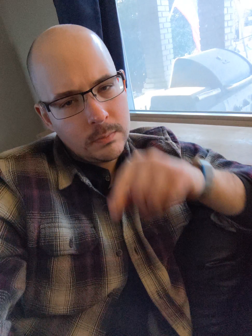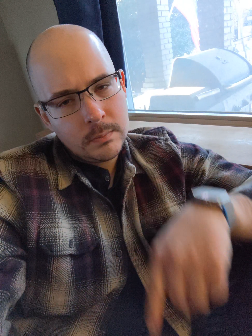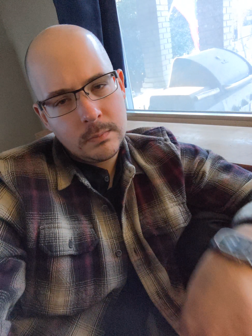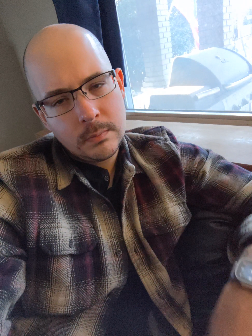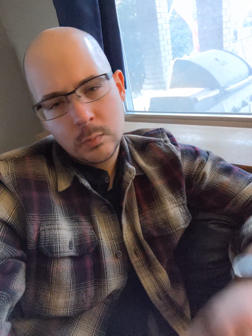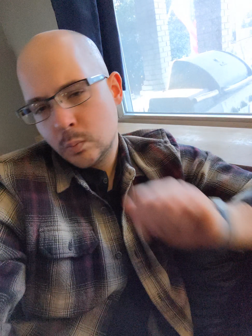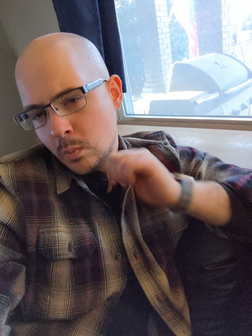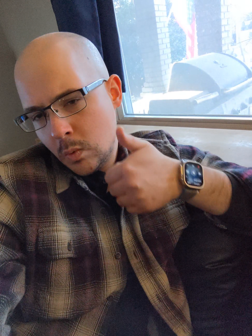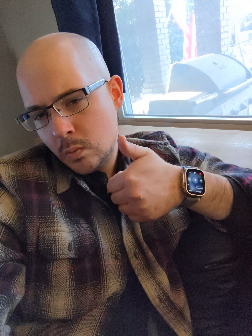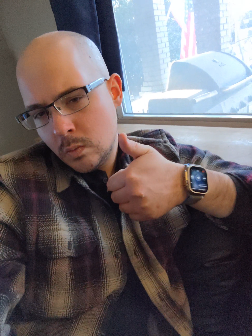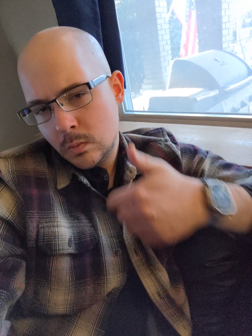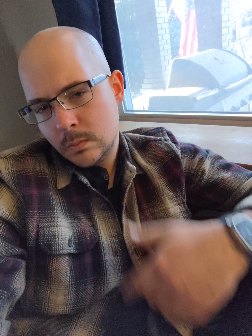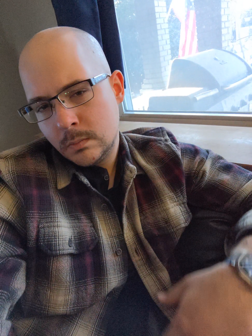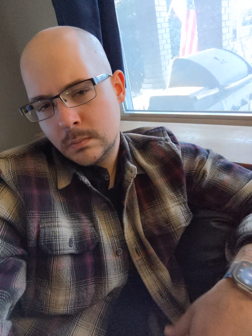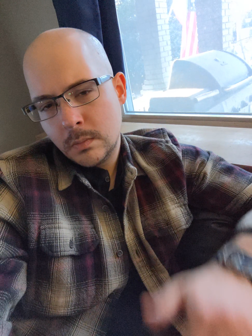tomorrow